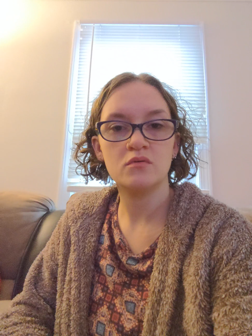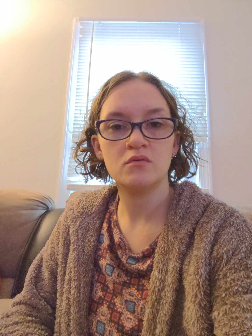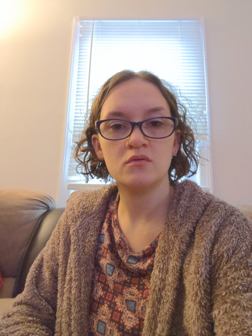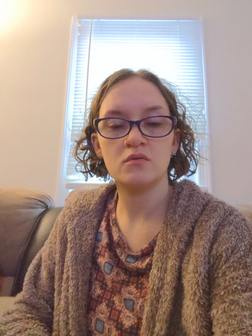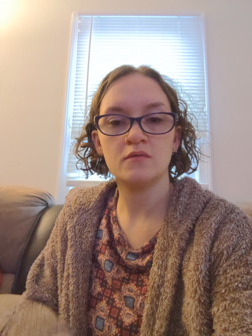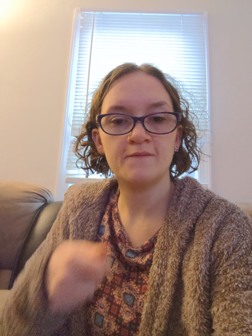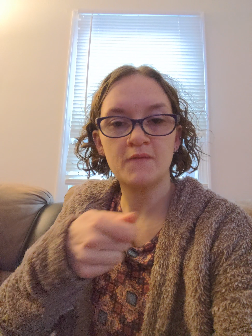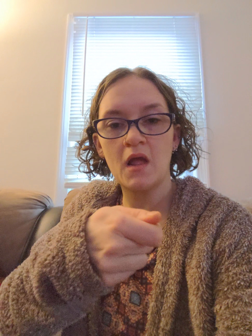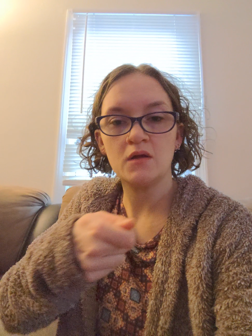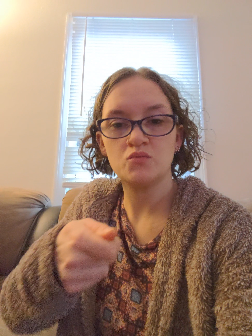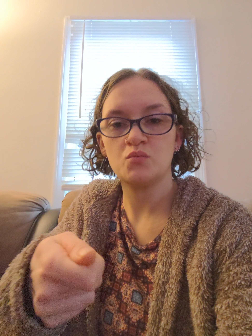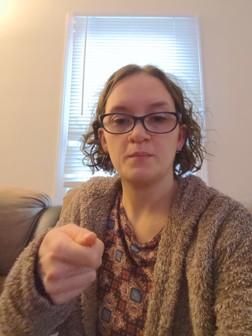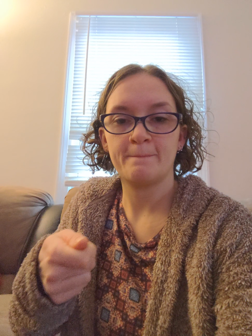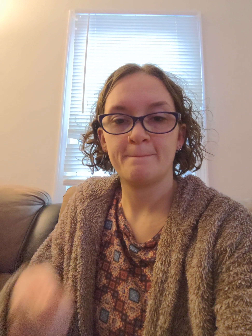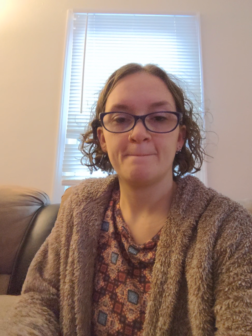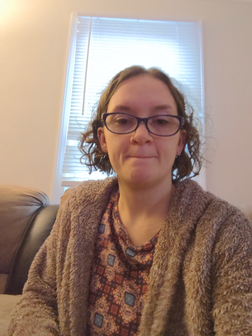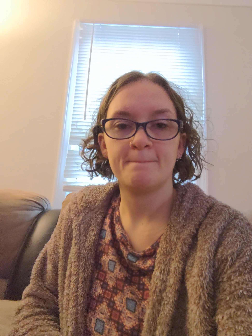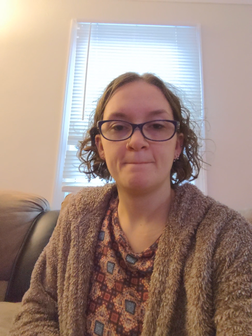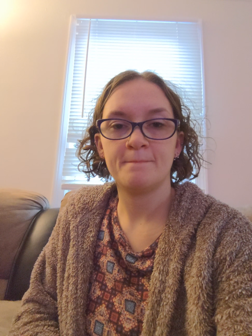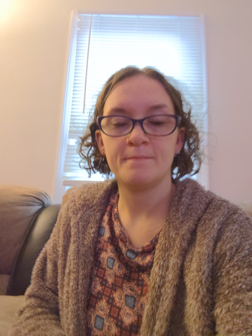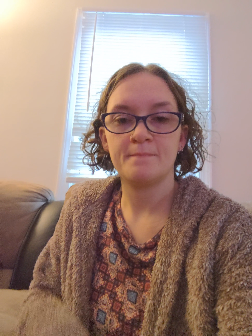vacuum